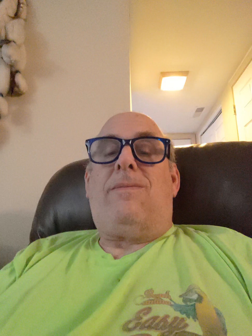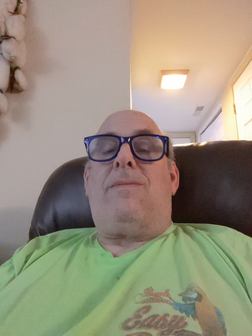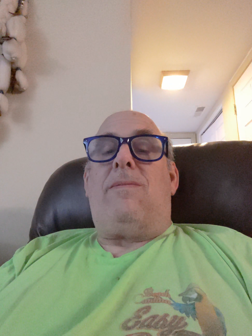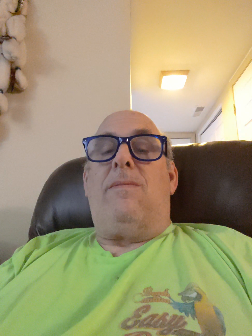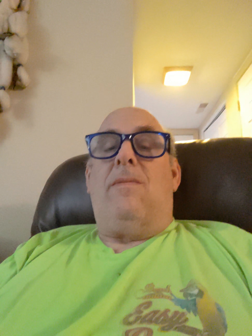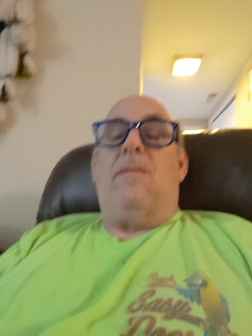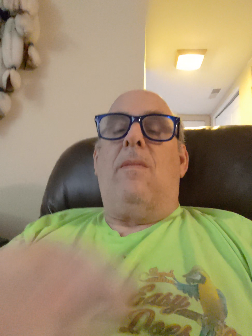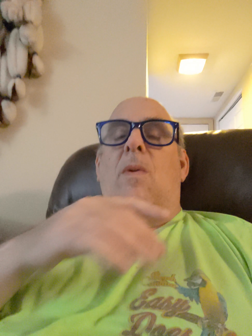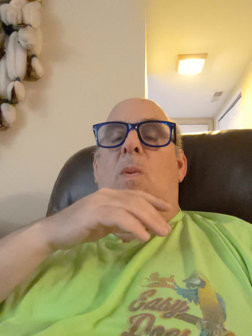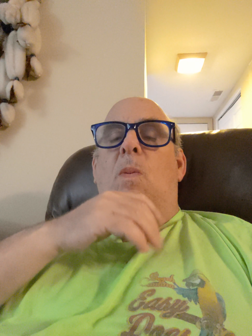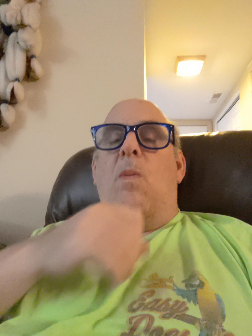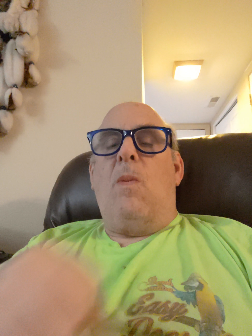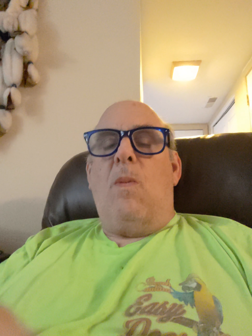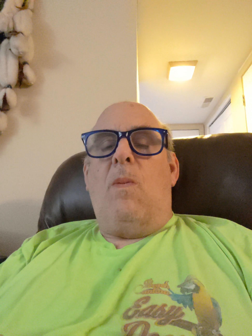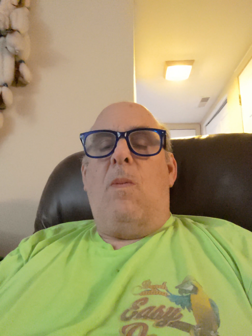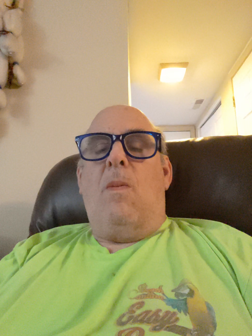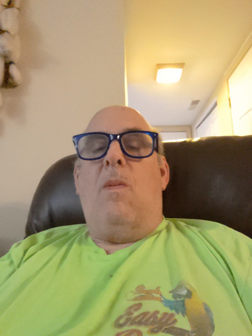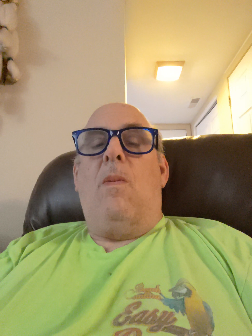old